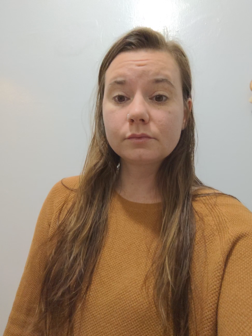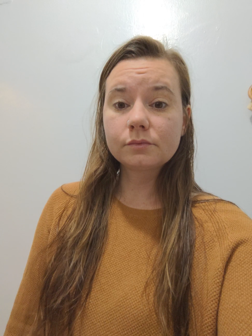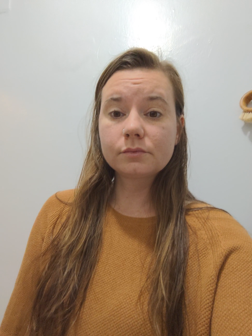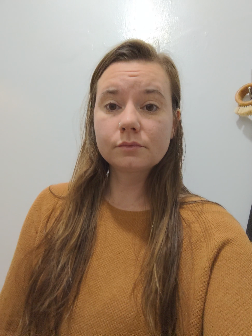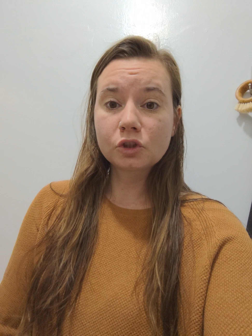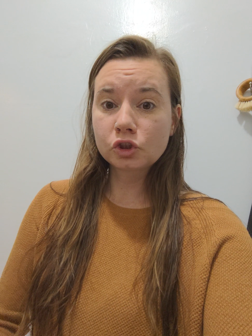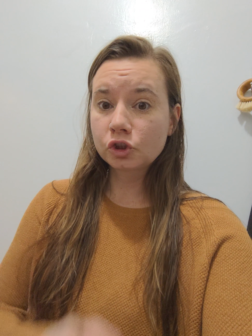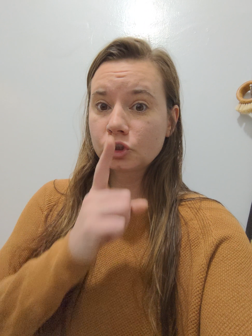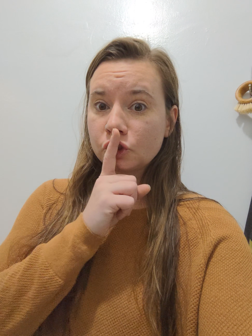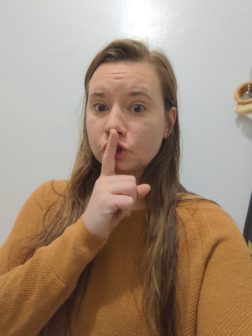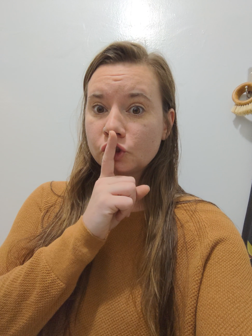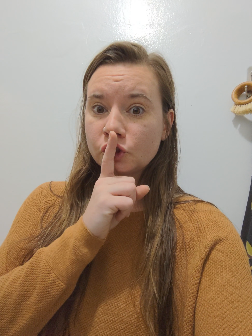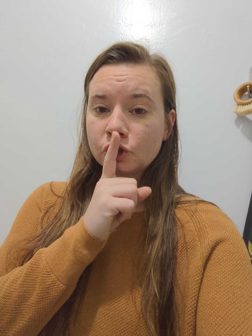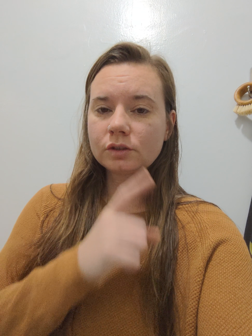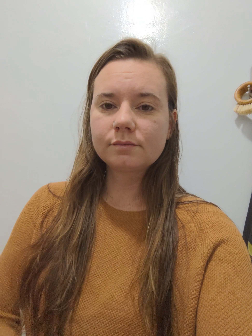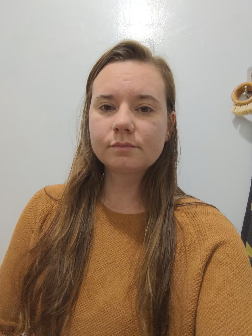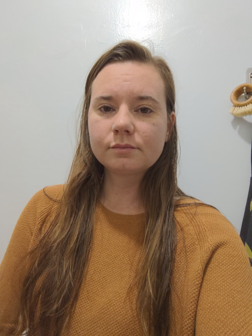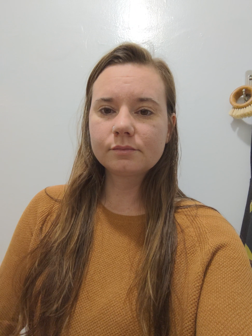shhh